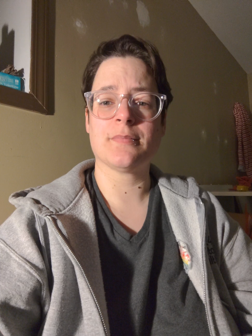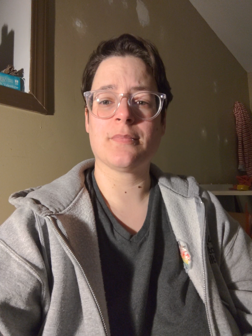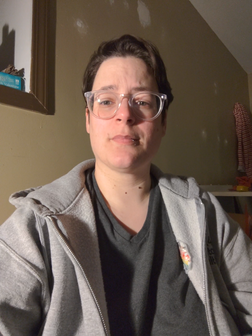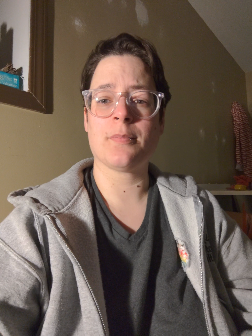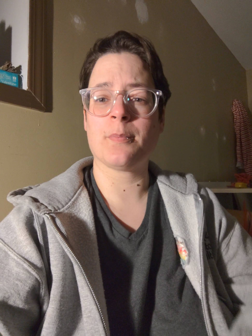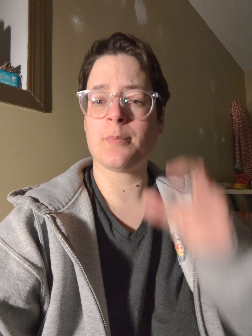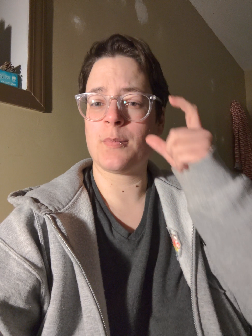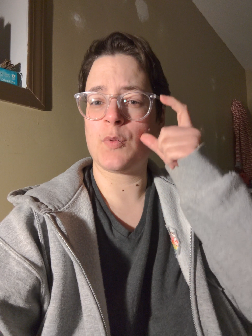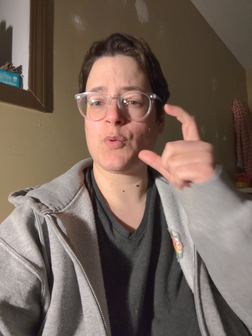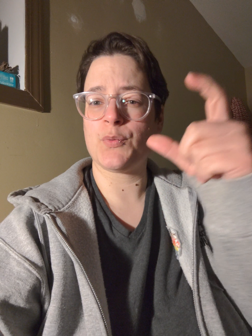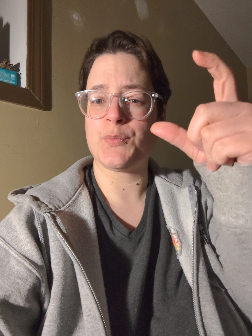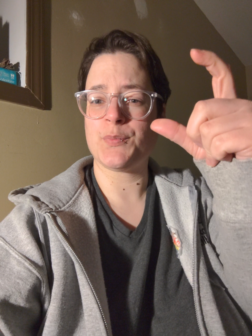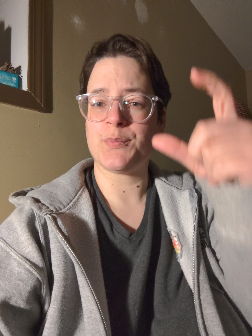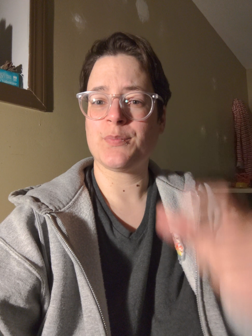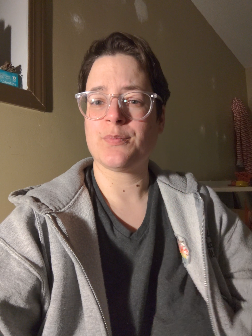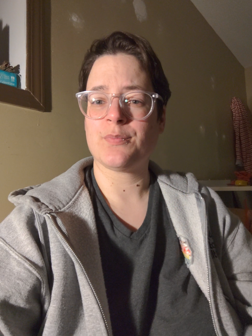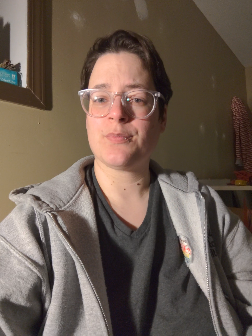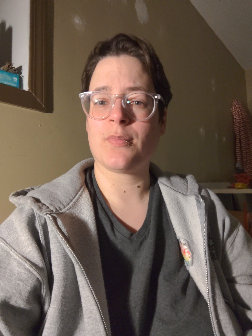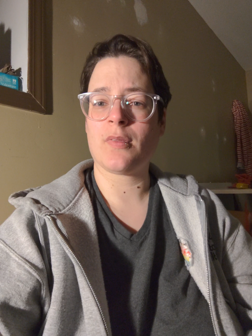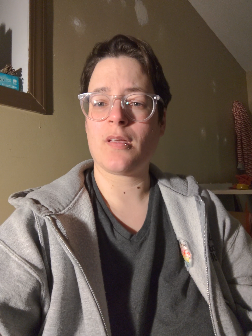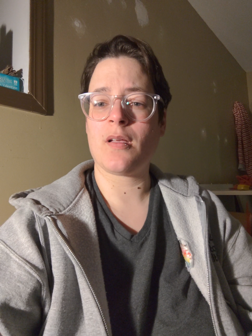moon